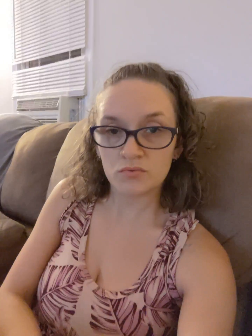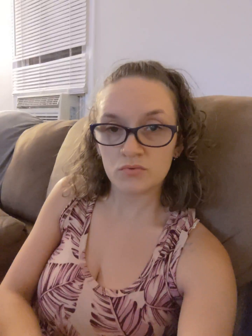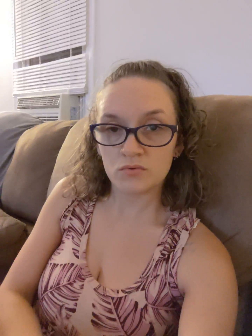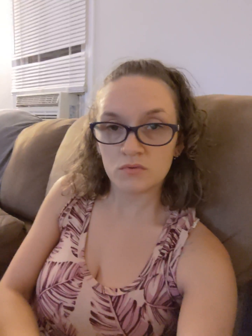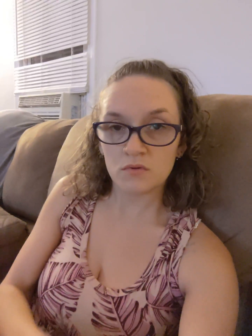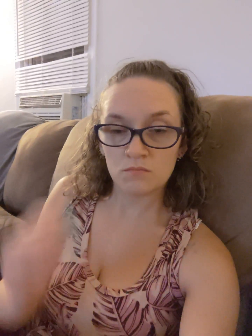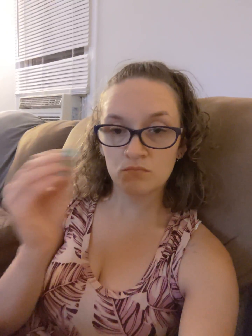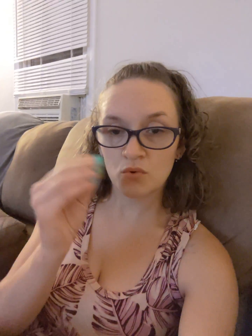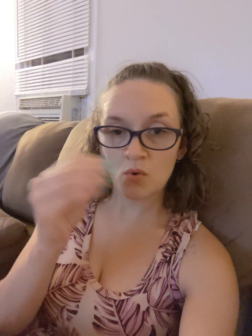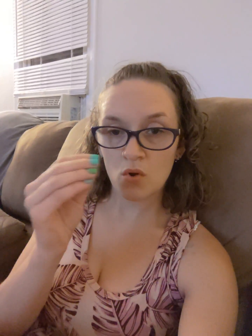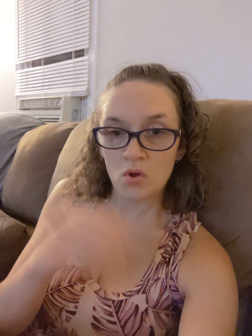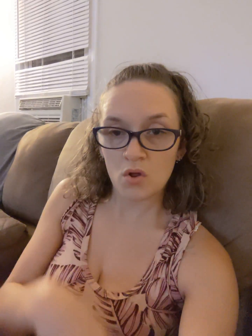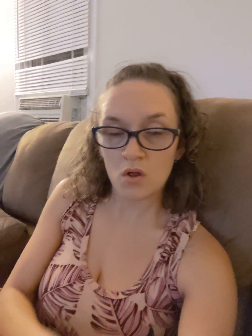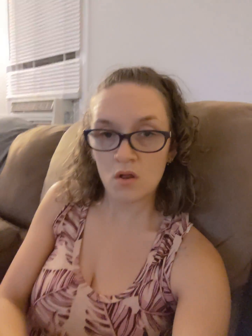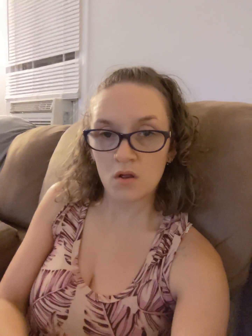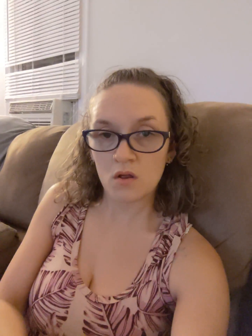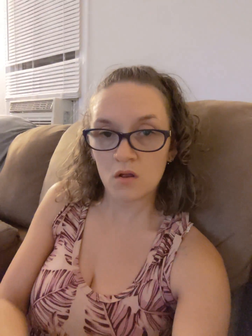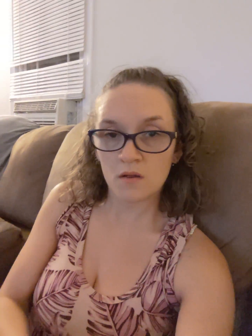more